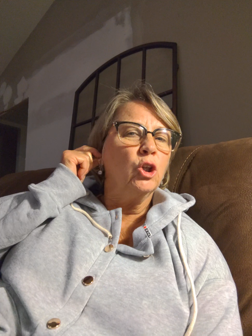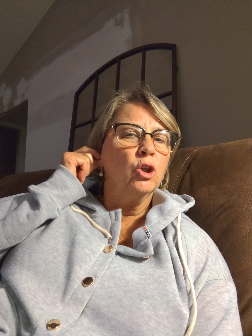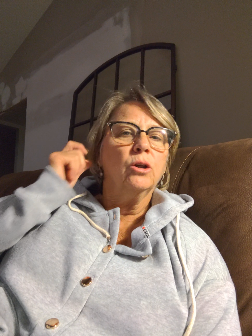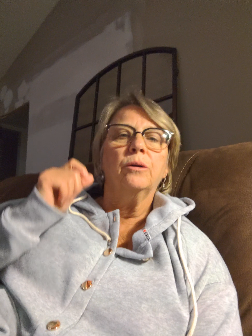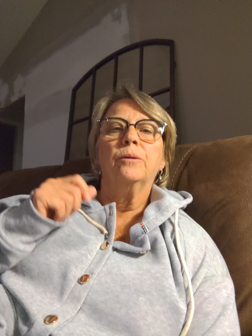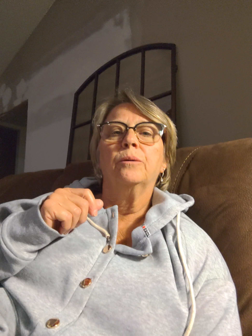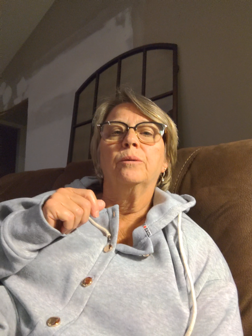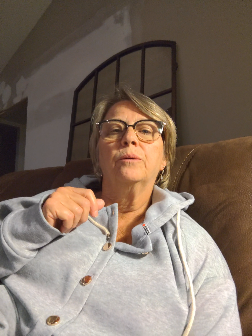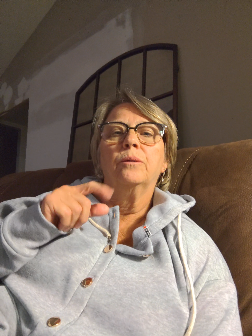ear